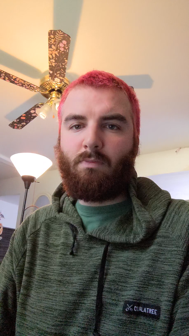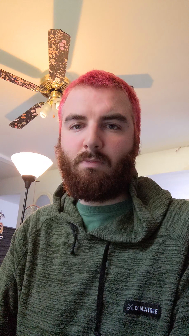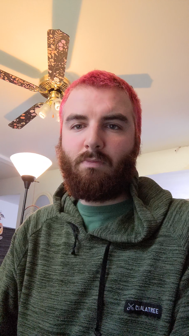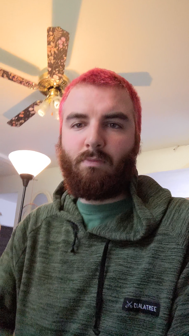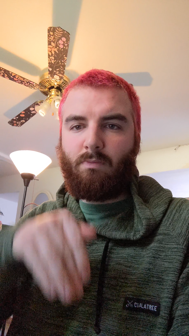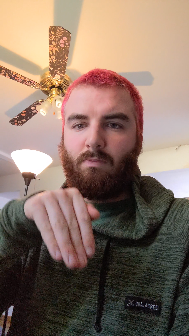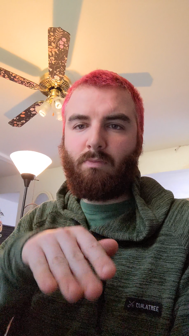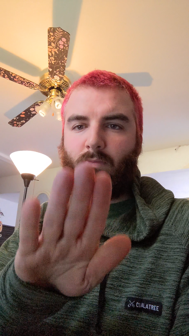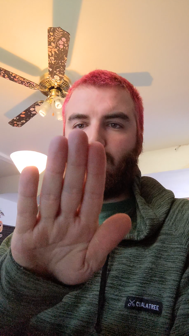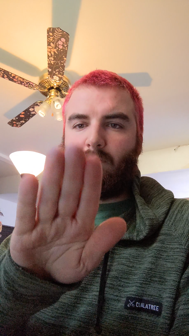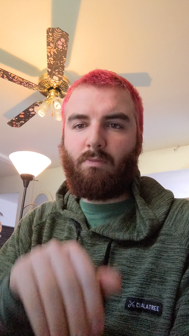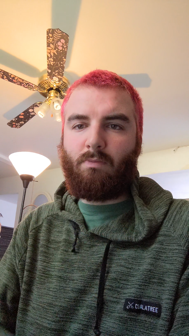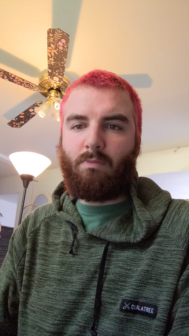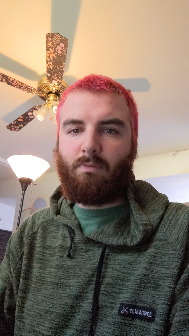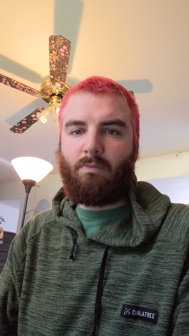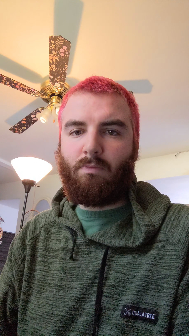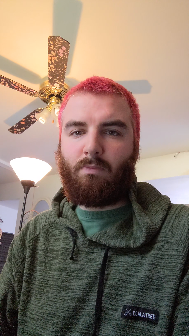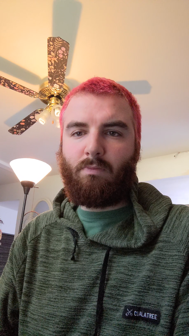enter